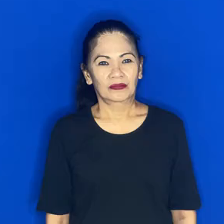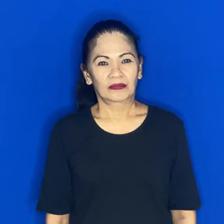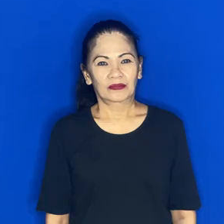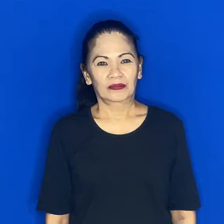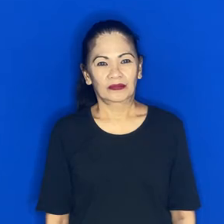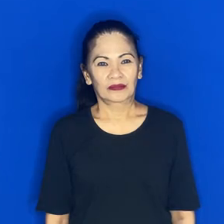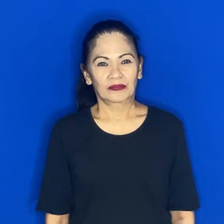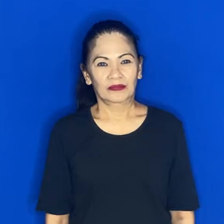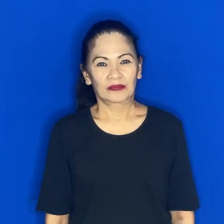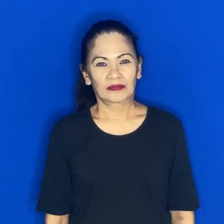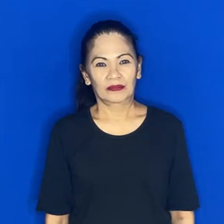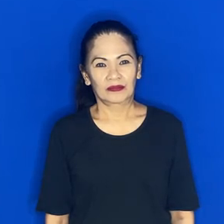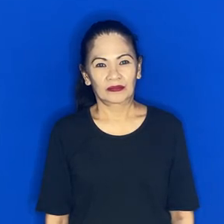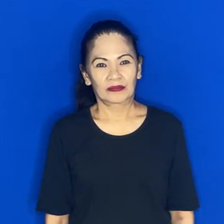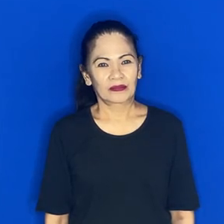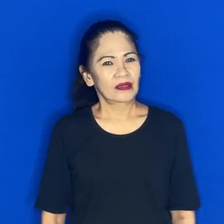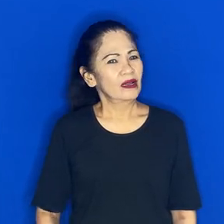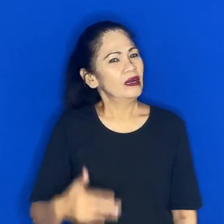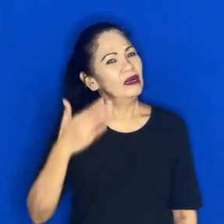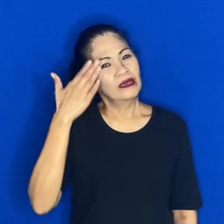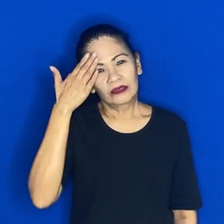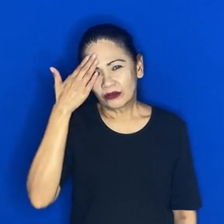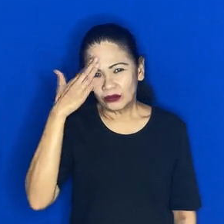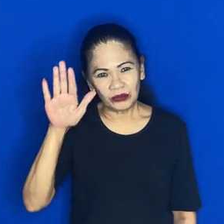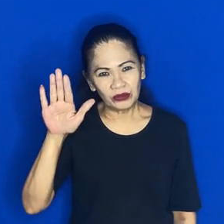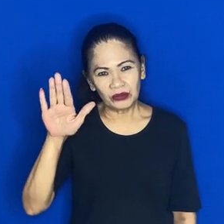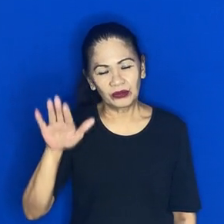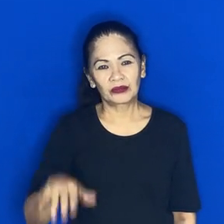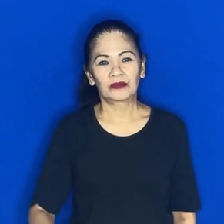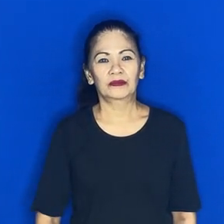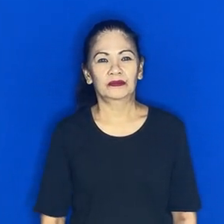don’t know